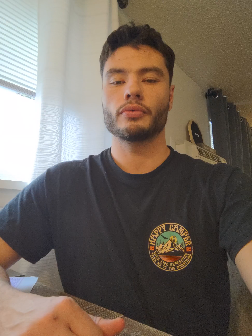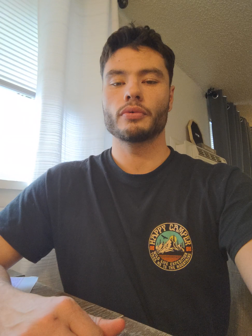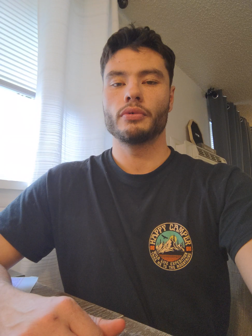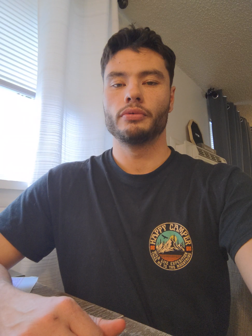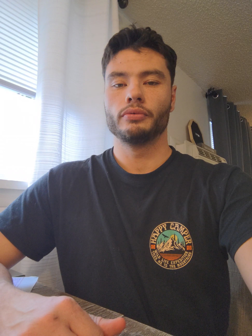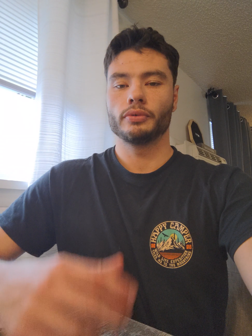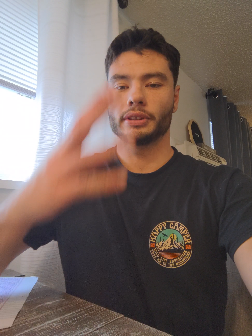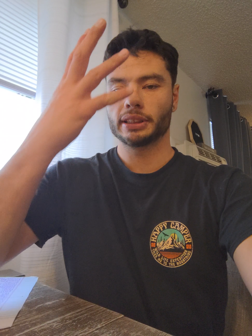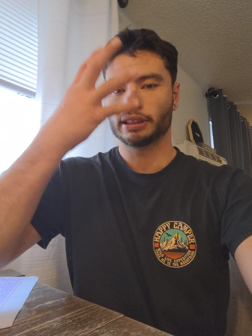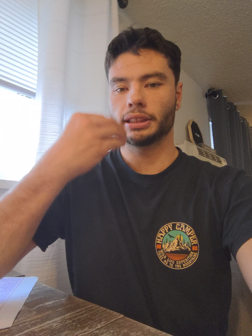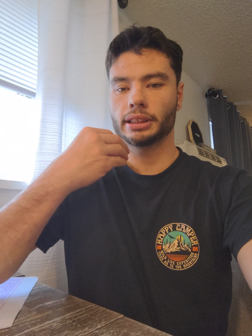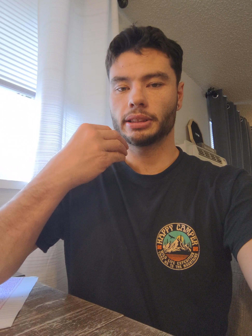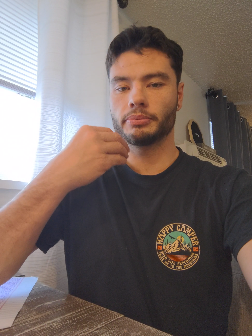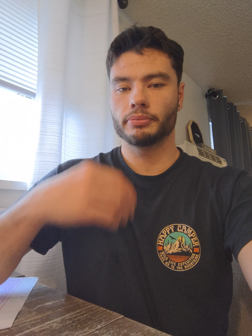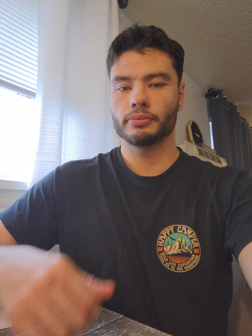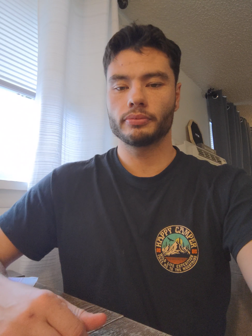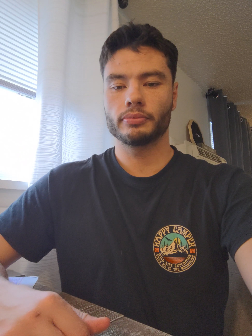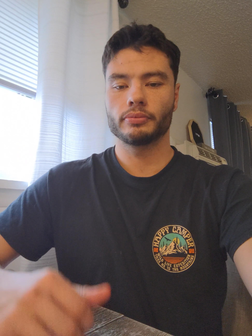sleep